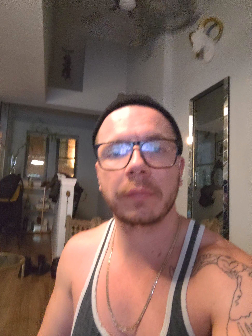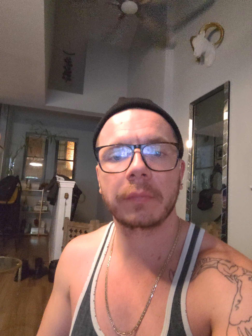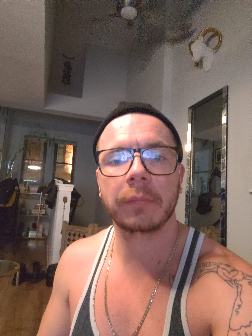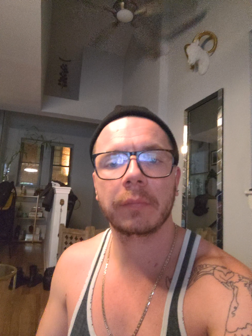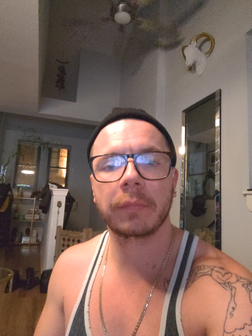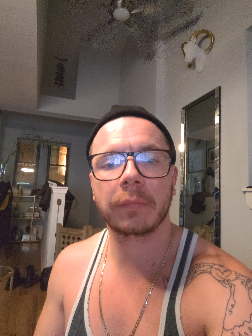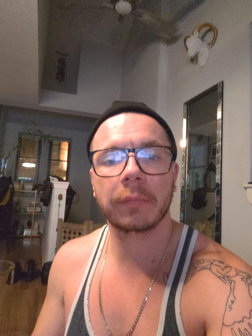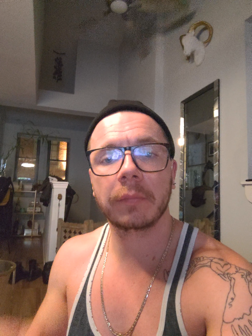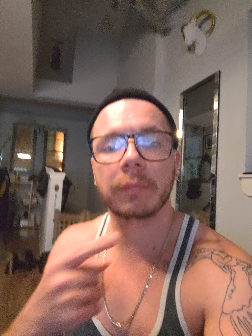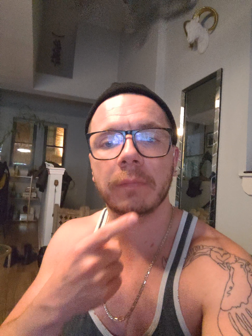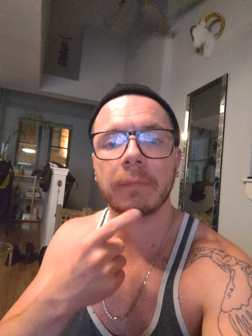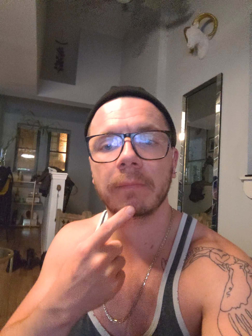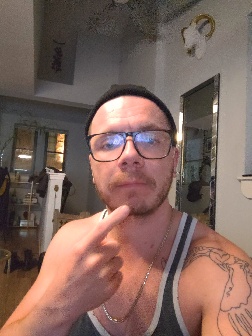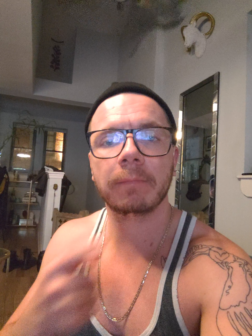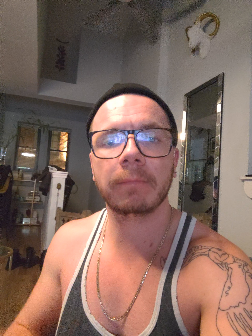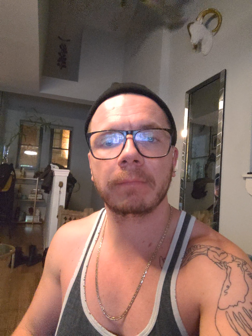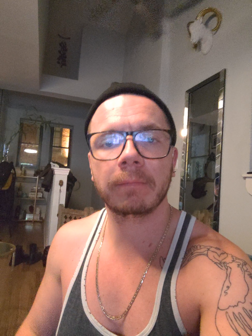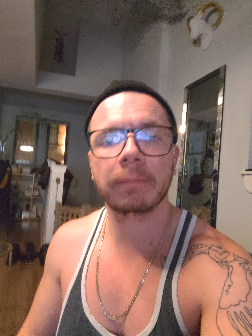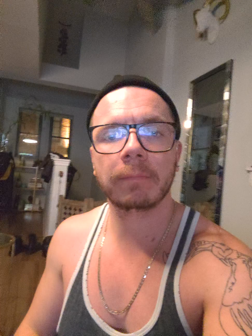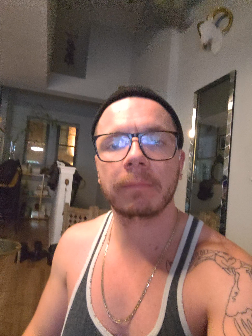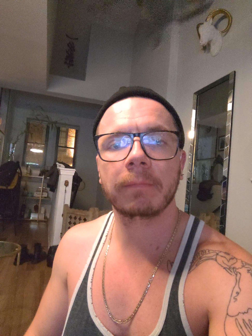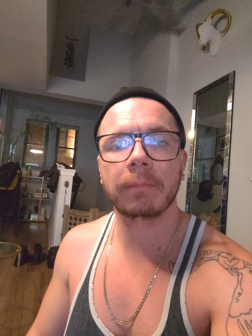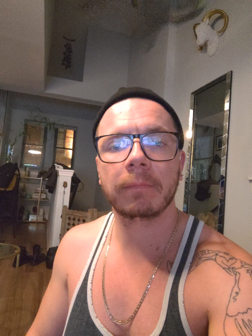say